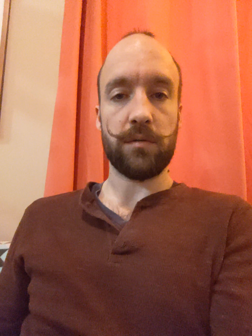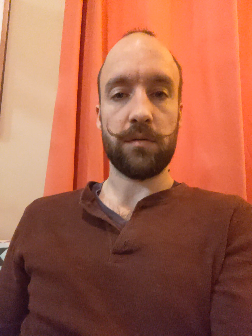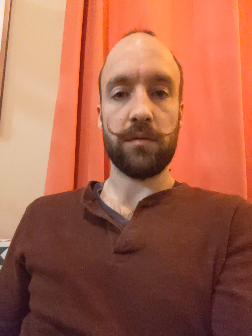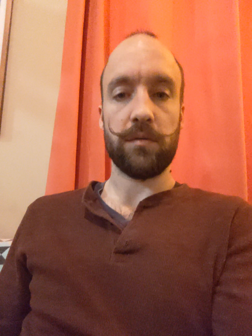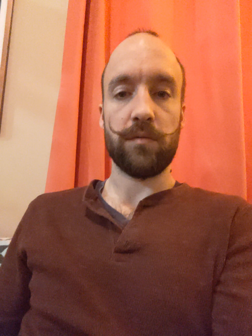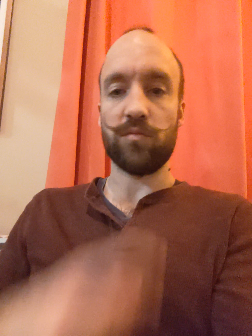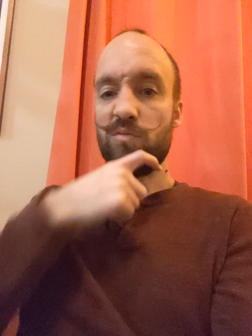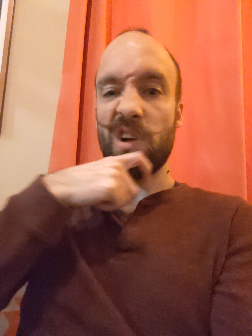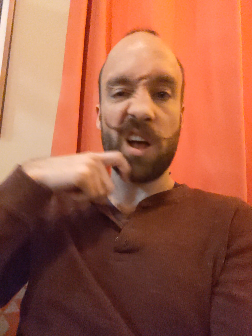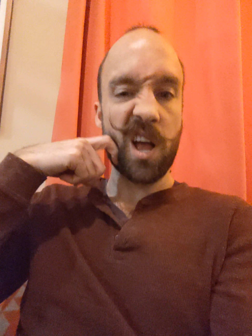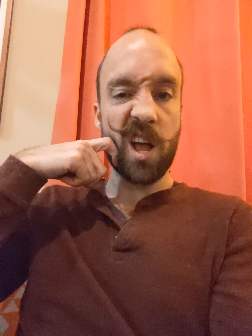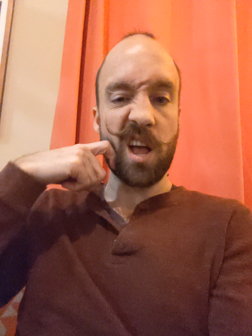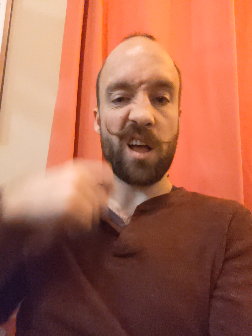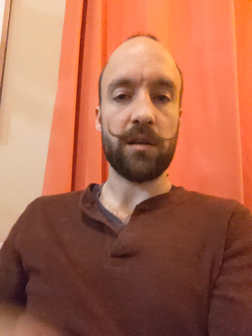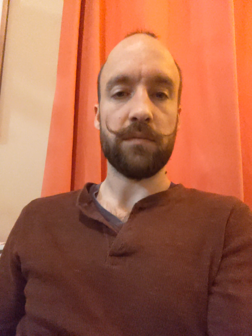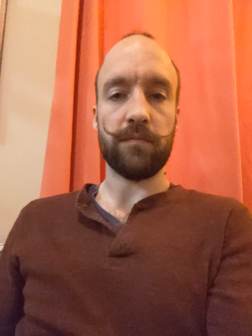dry